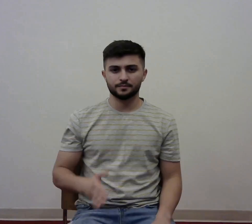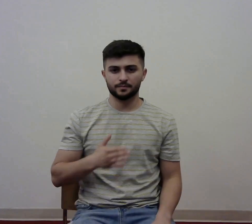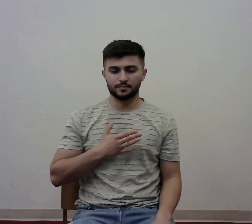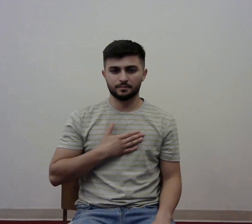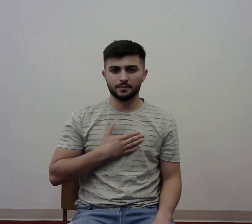mən